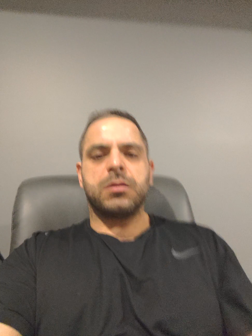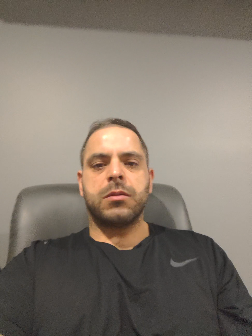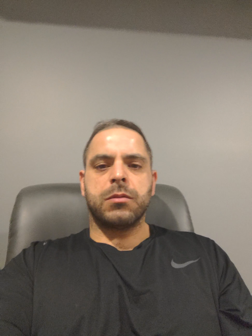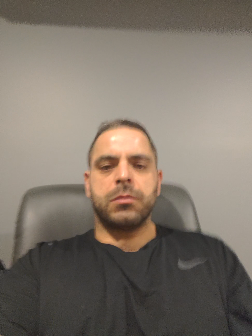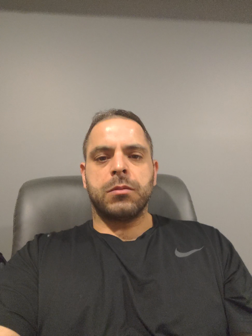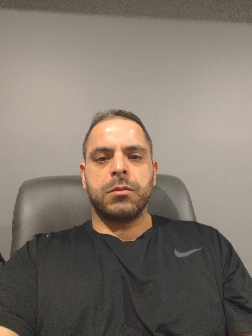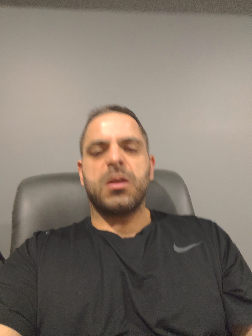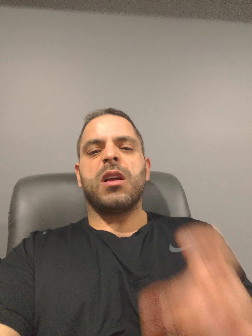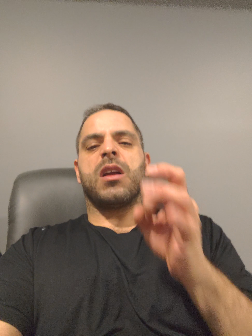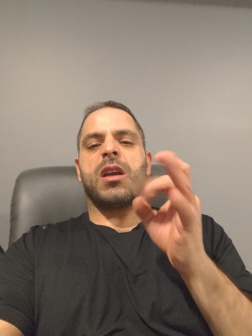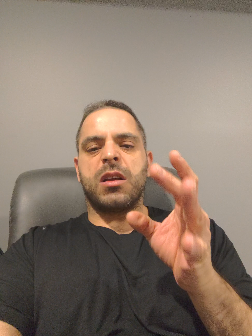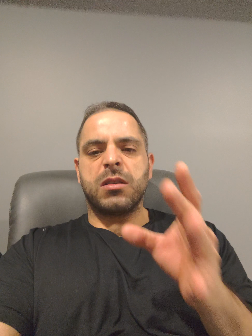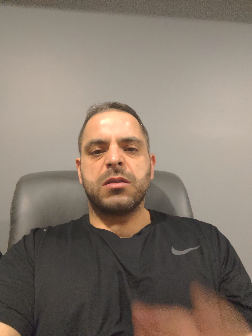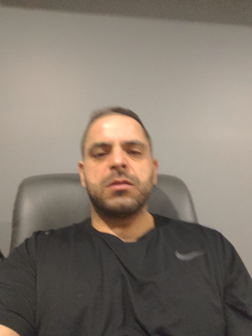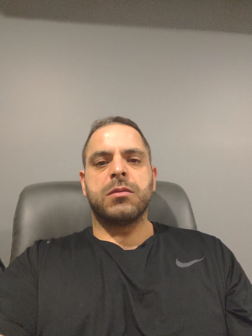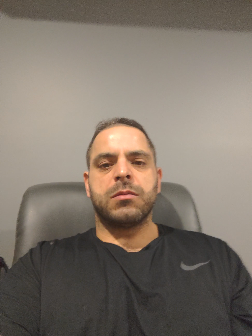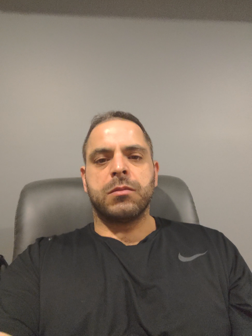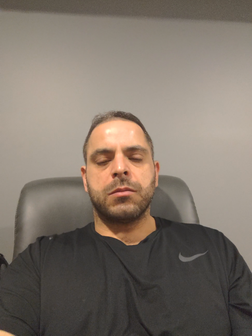hate